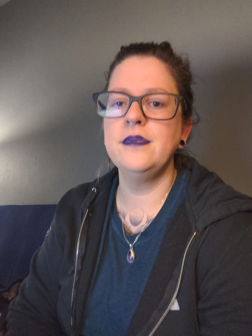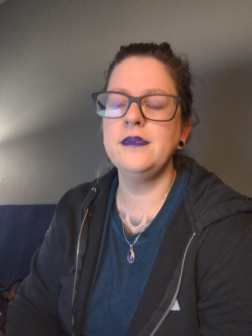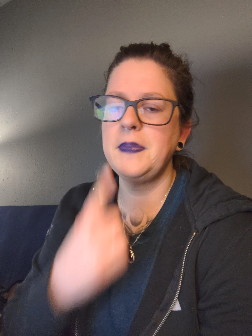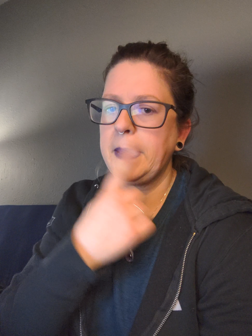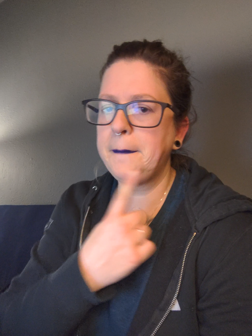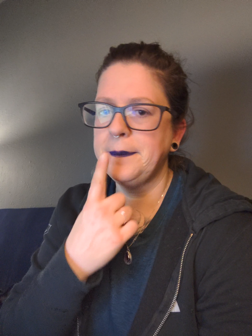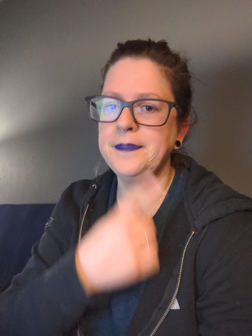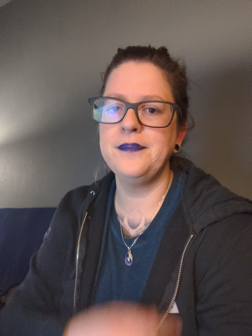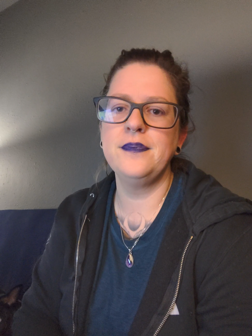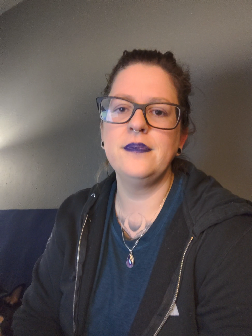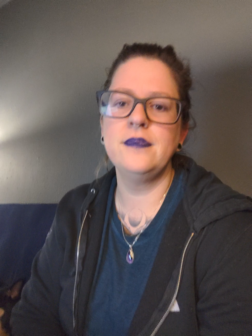lips